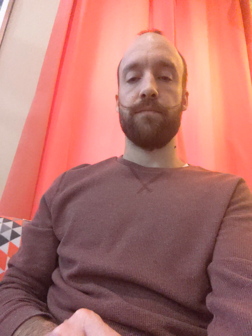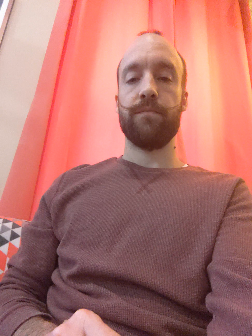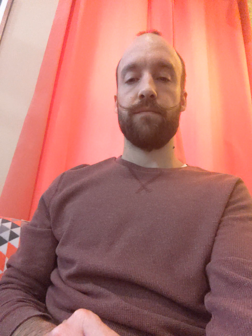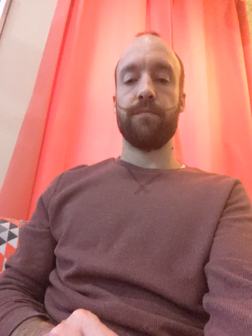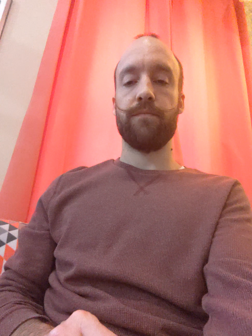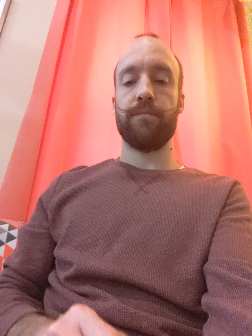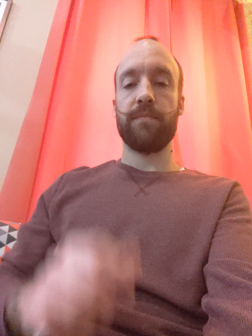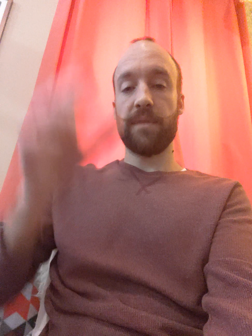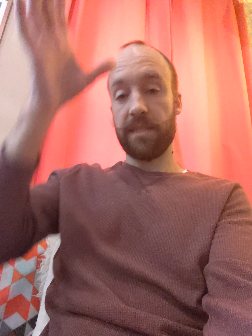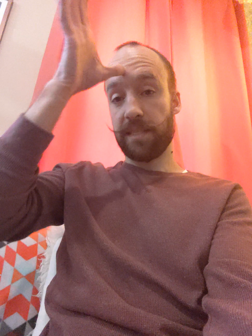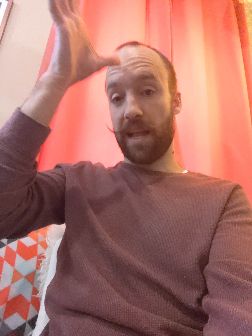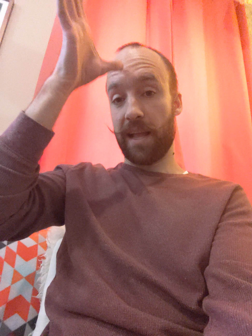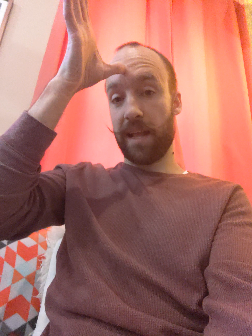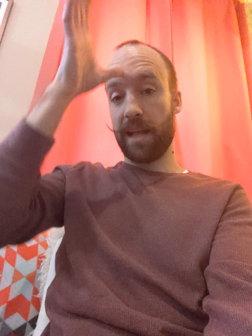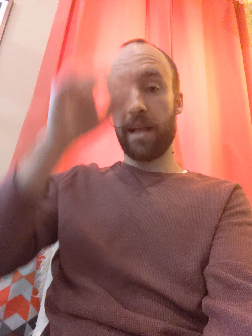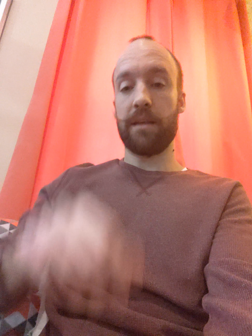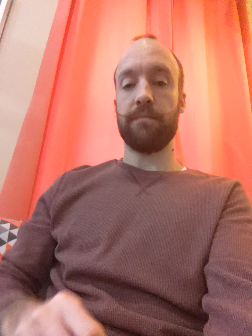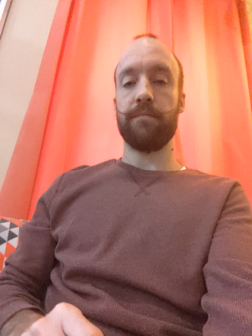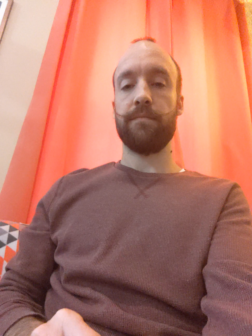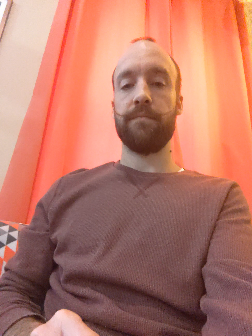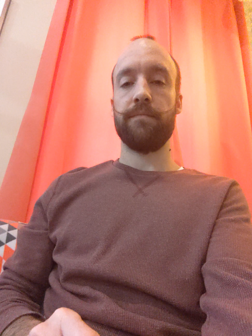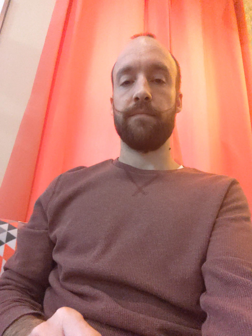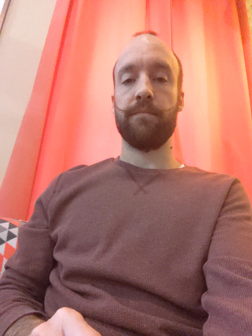dad